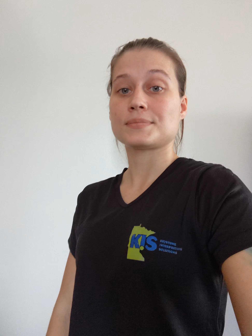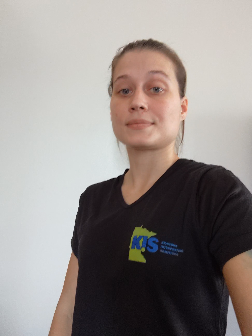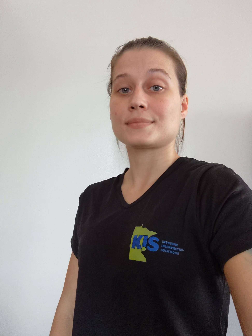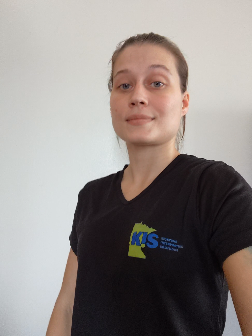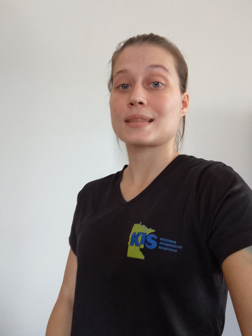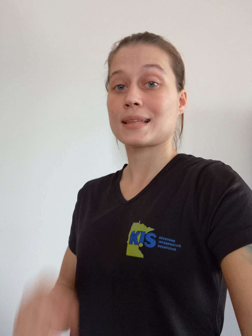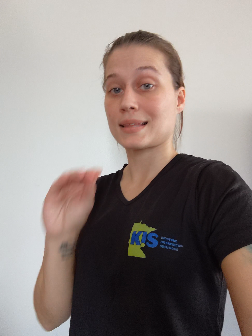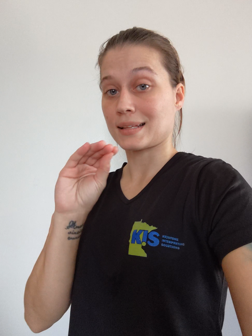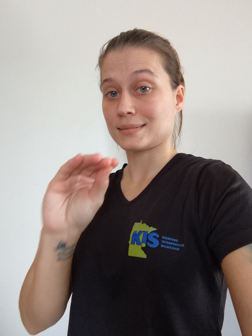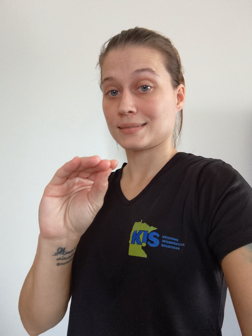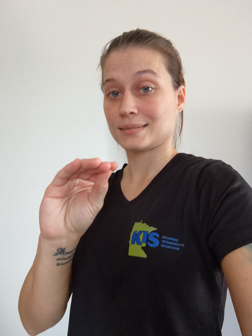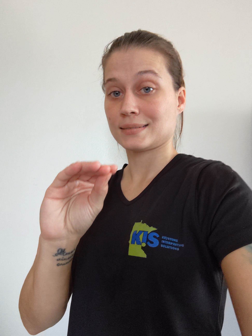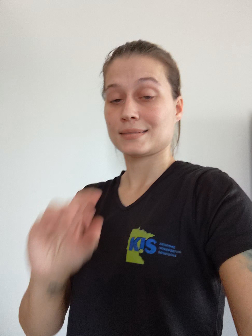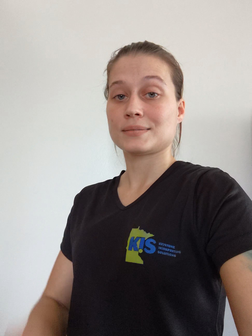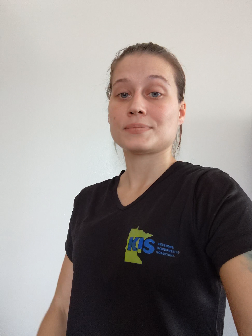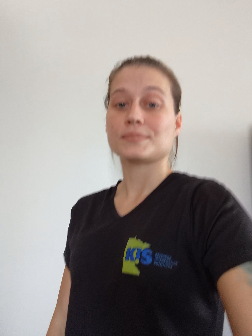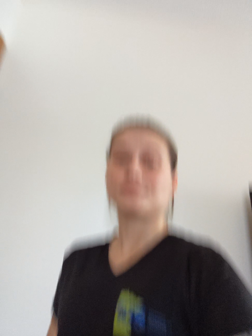kiss